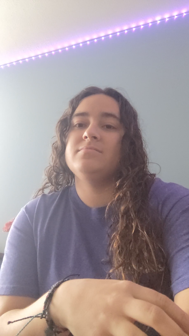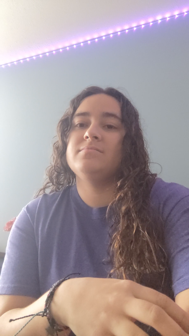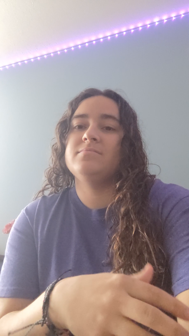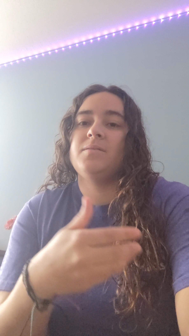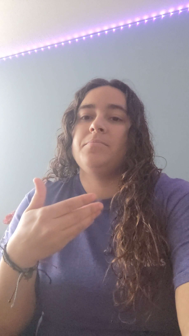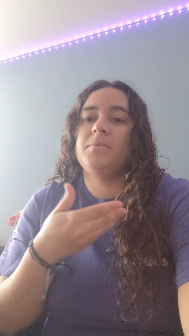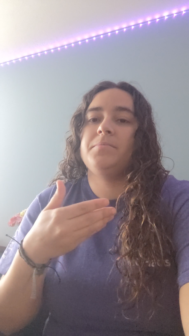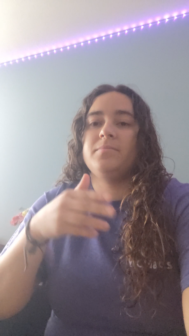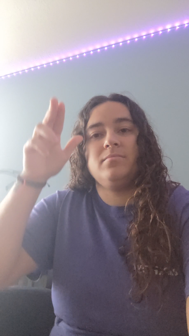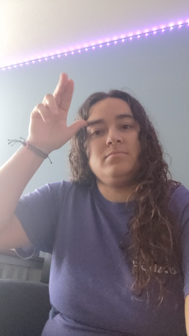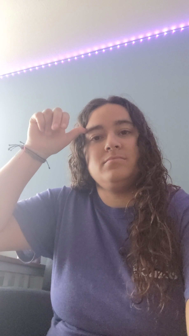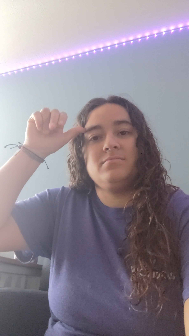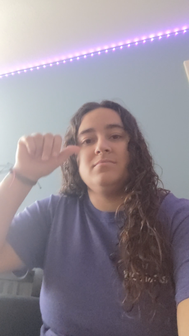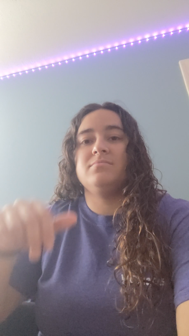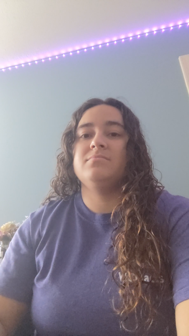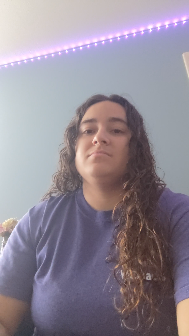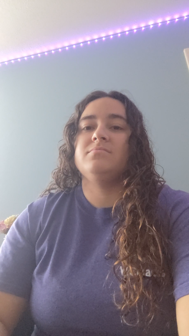pony